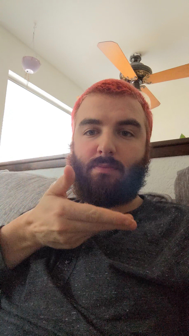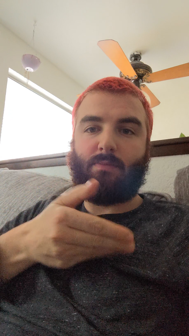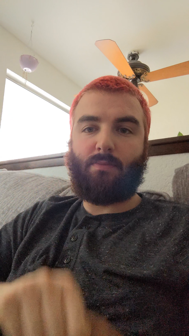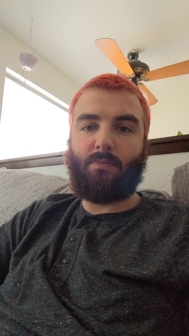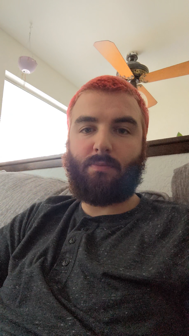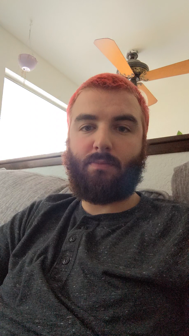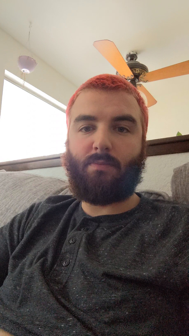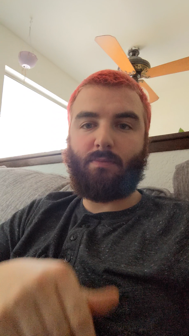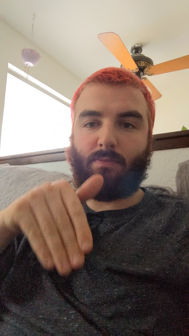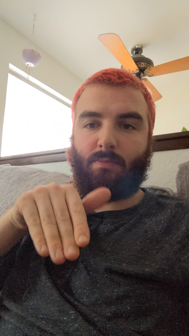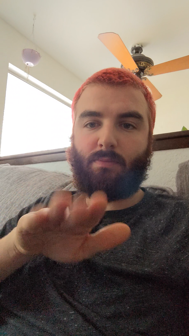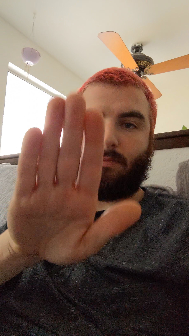enter